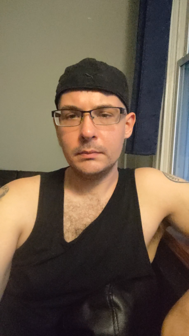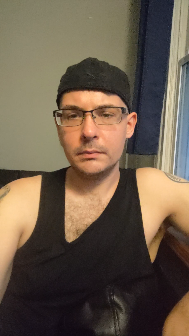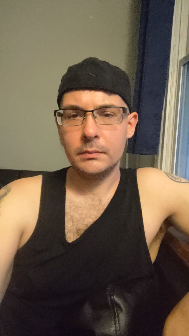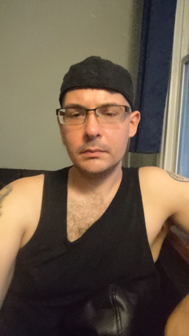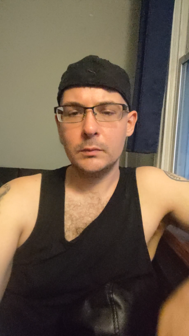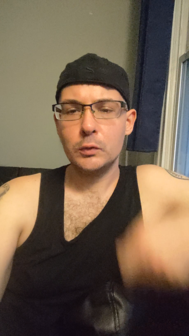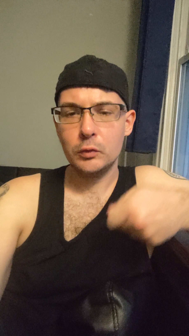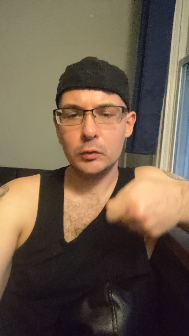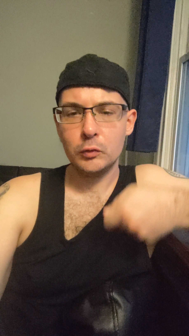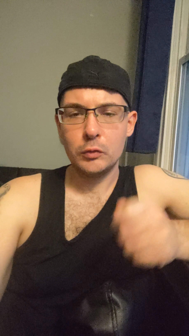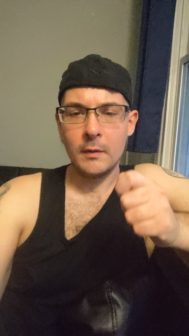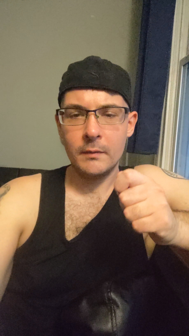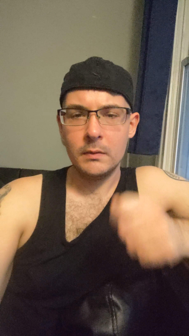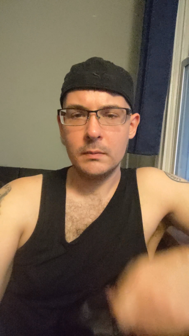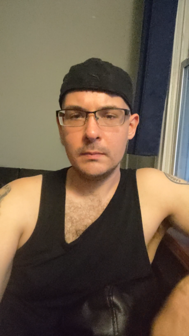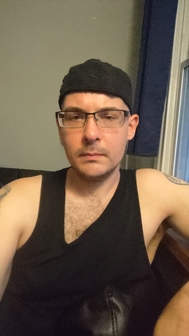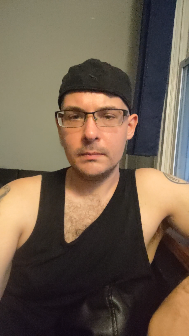shovel